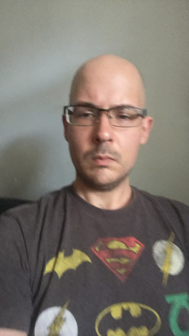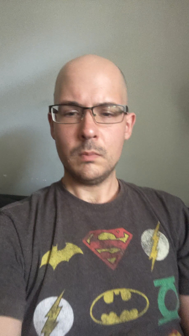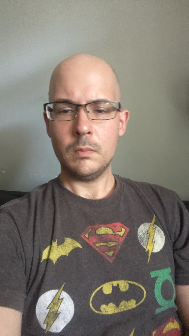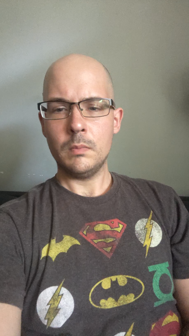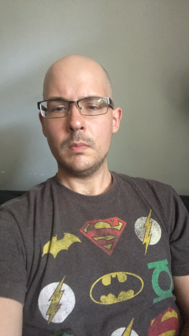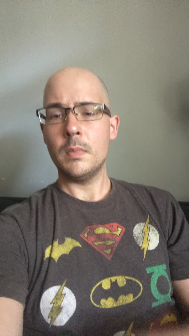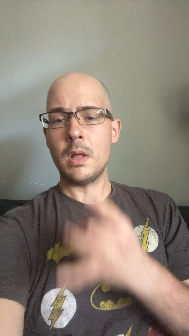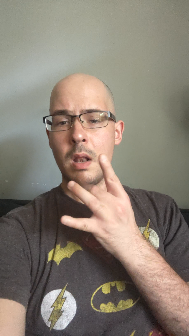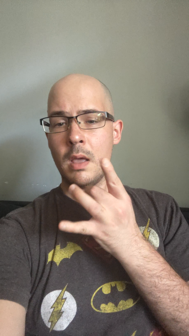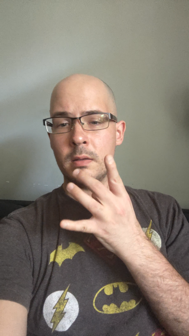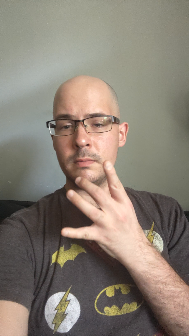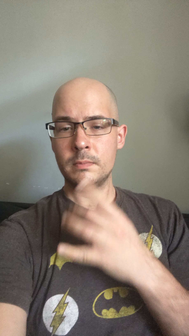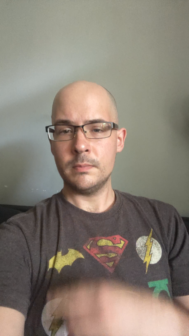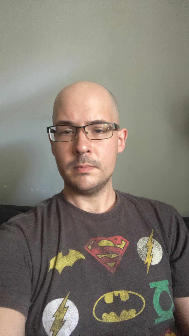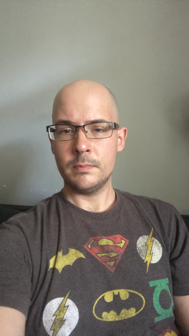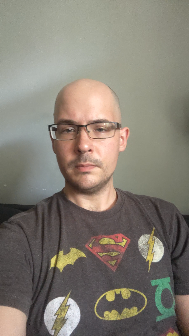light bulb